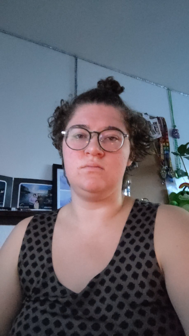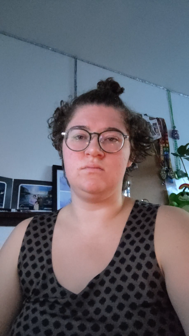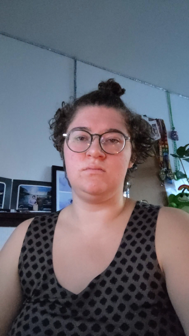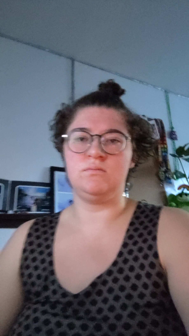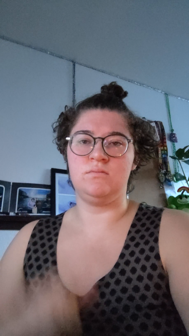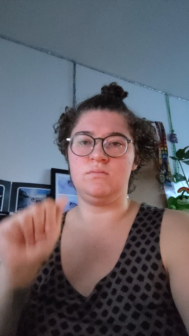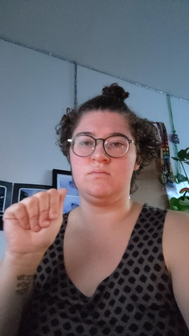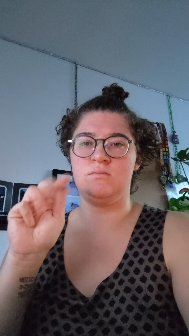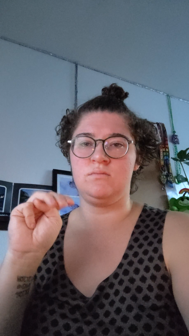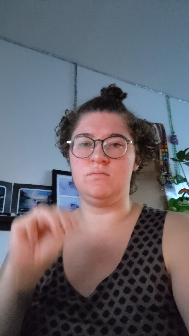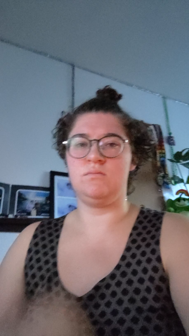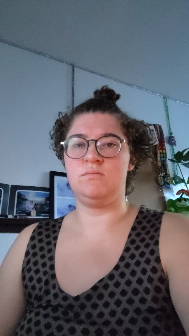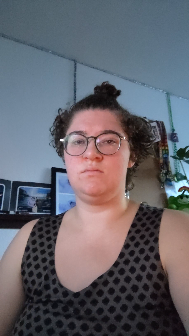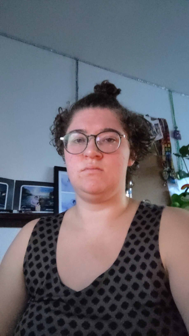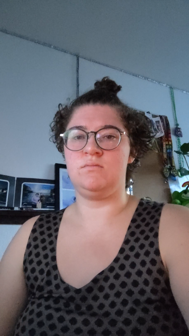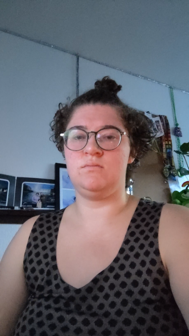am